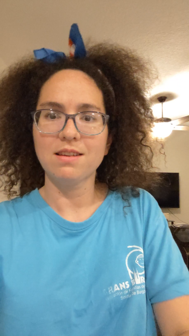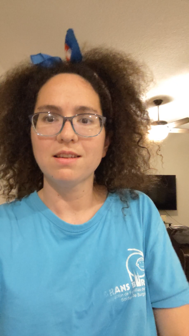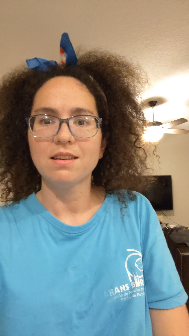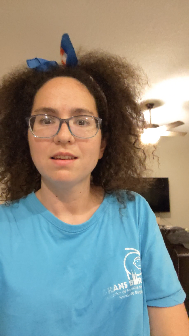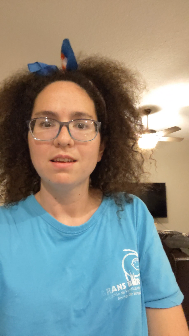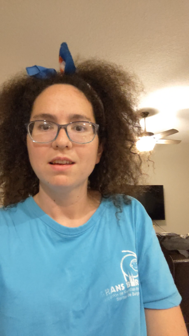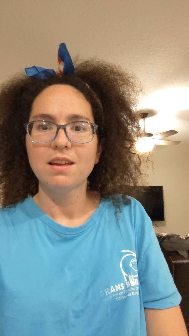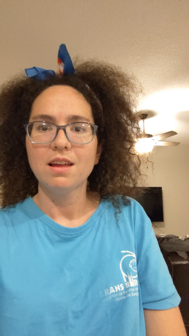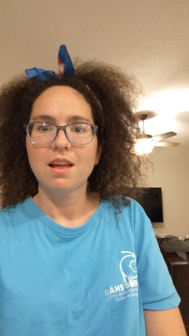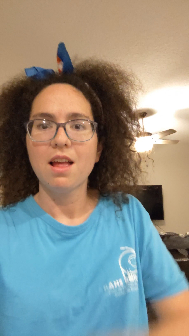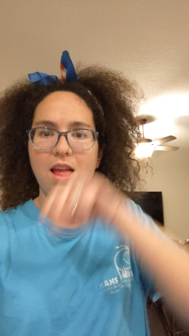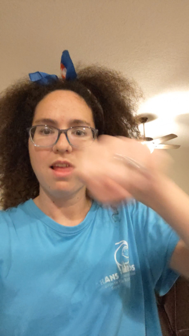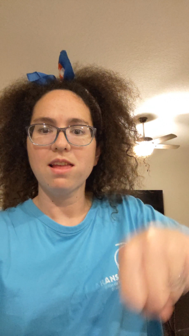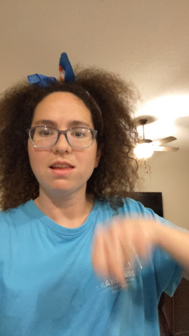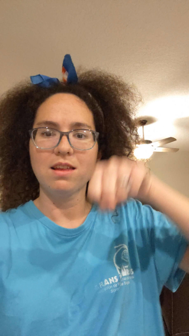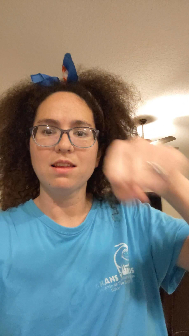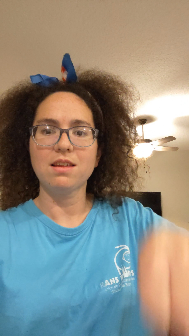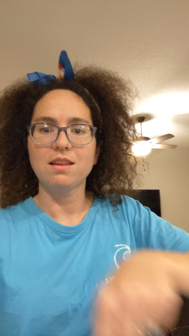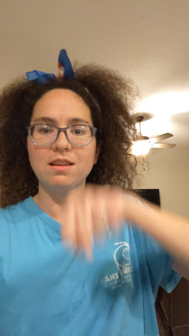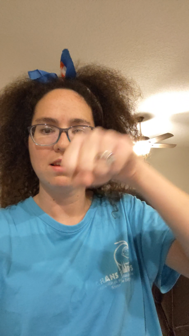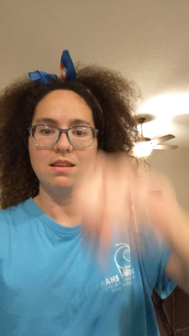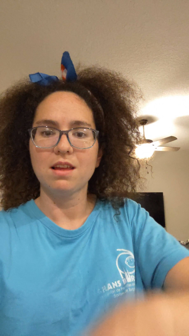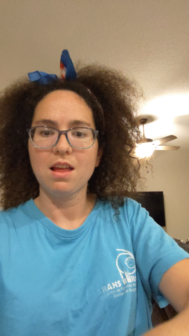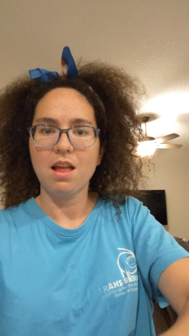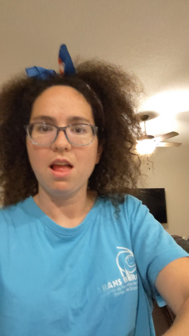bicycle